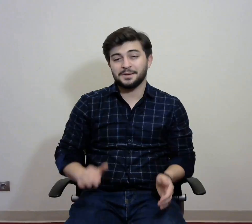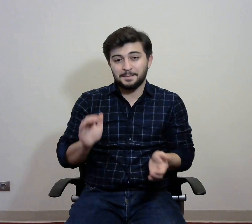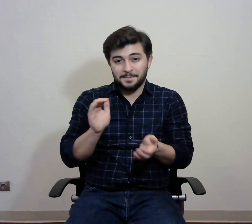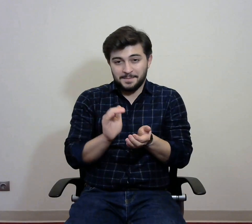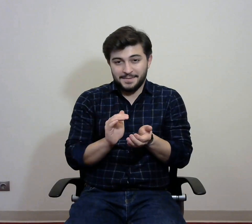balaca